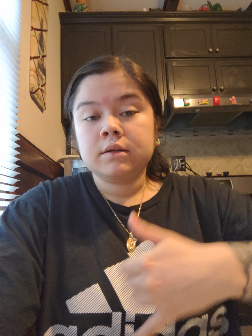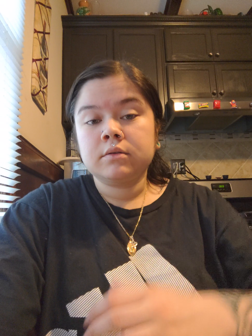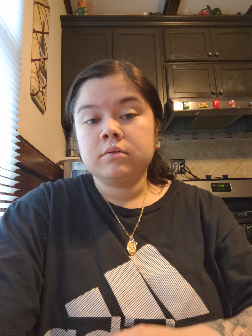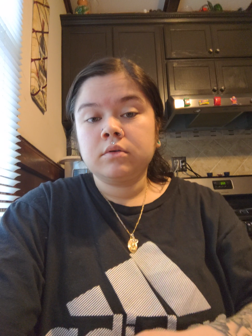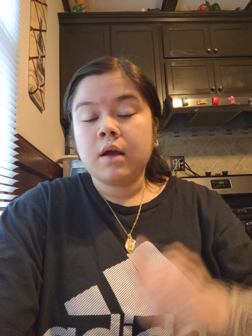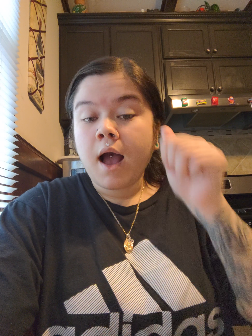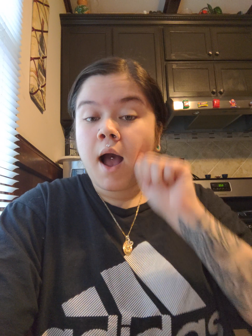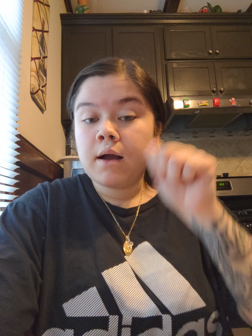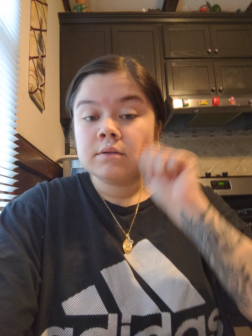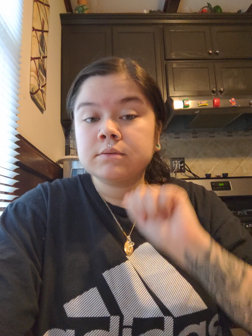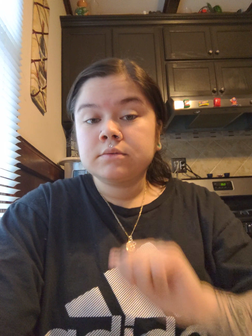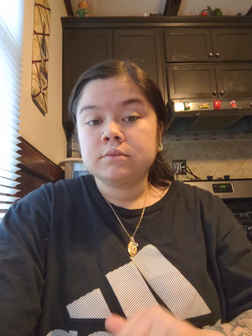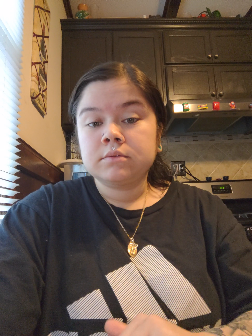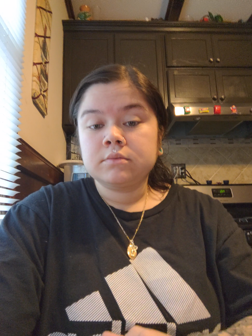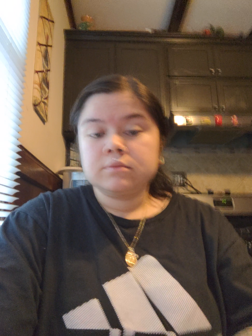aunt